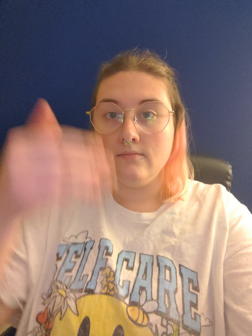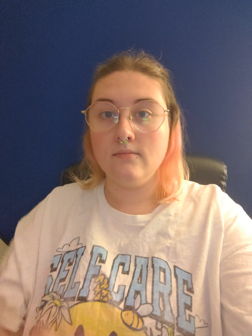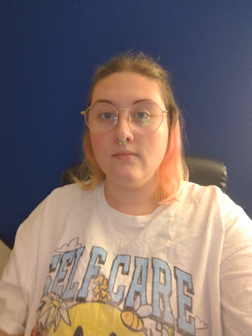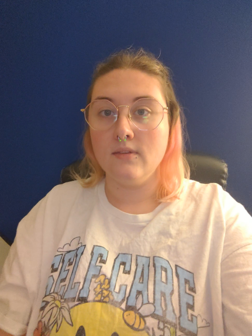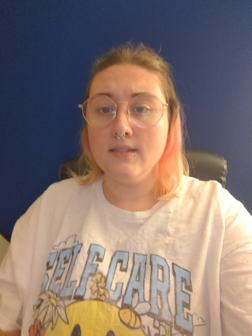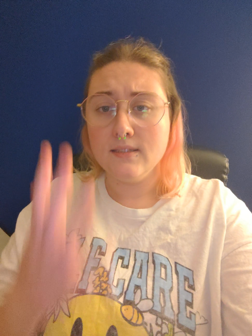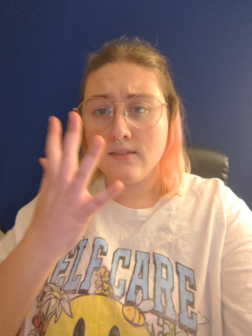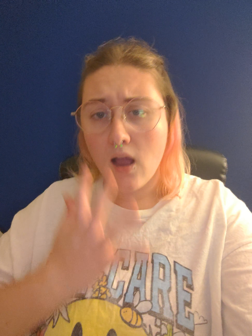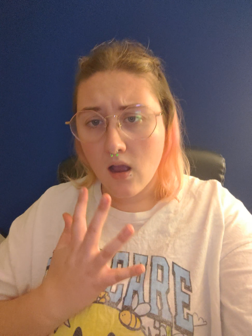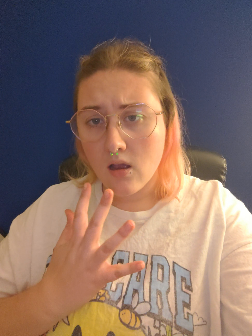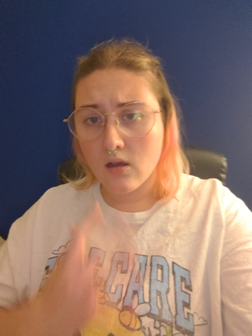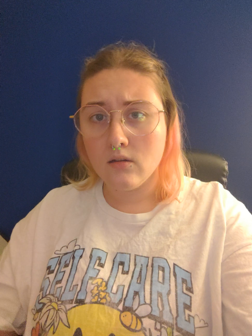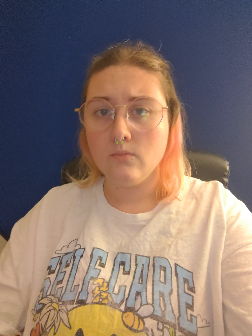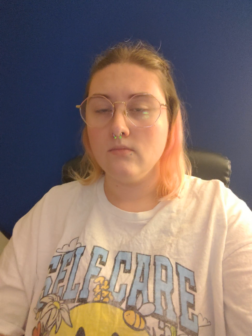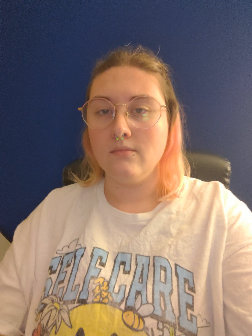sad